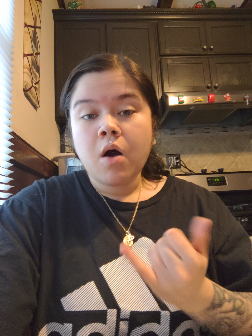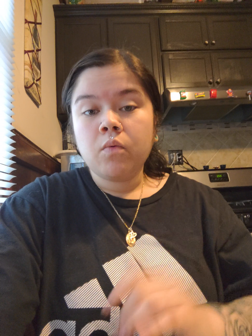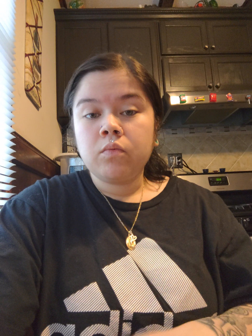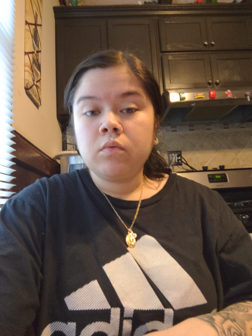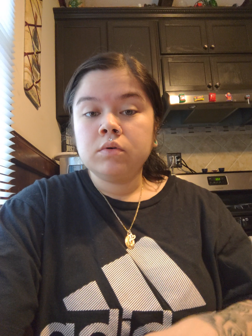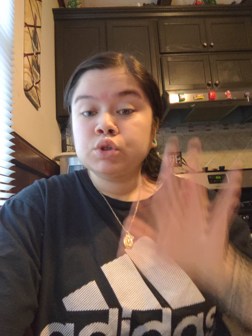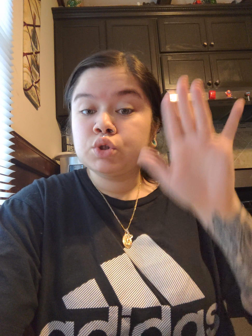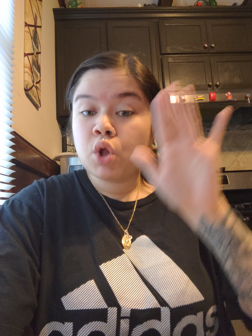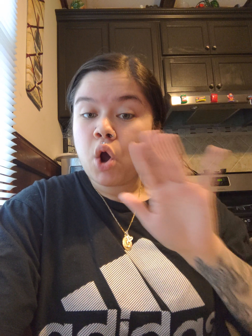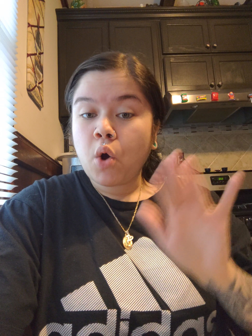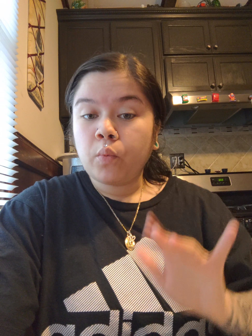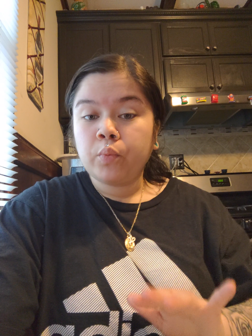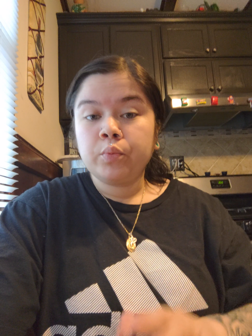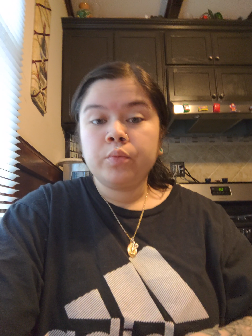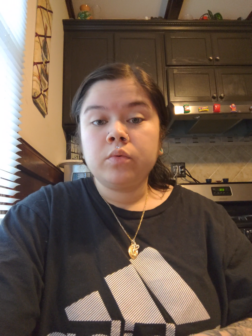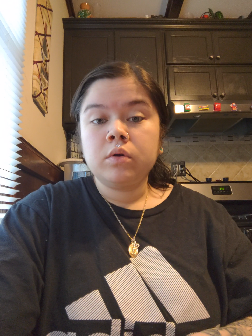snow